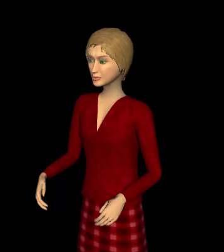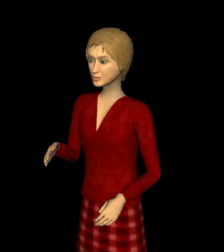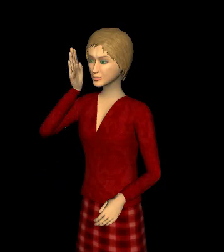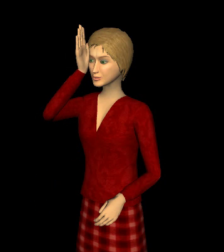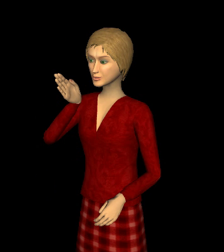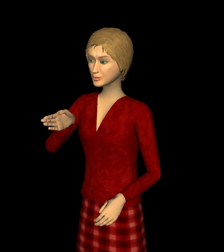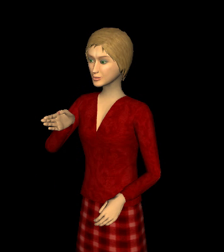مباشرة